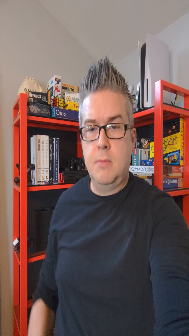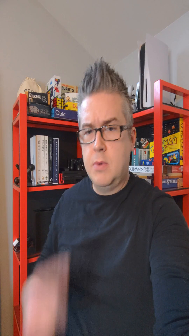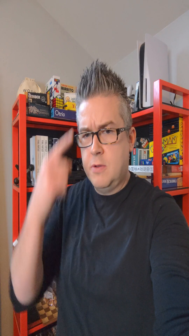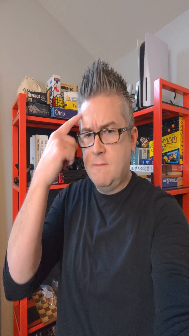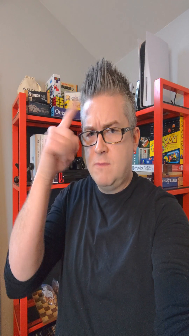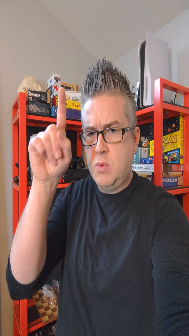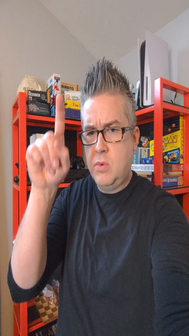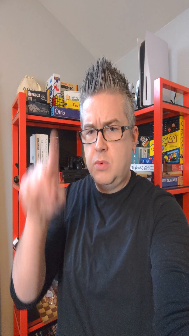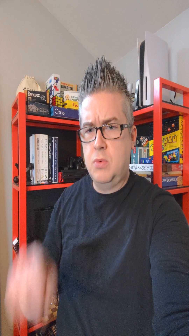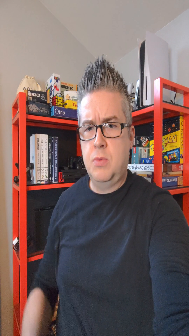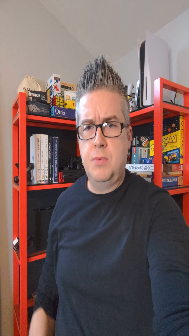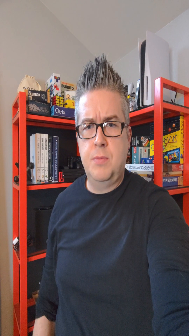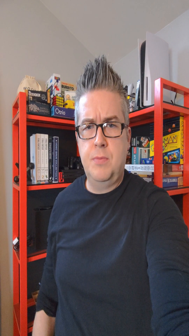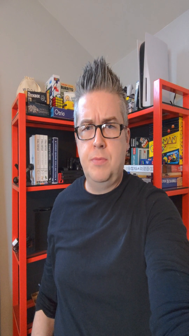for